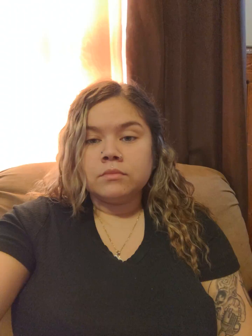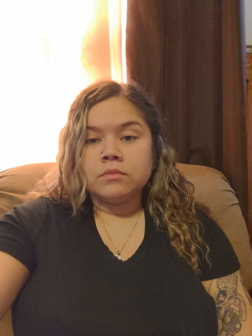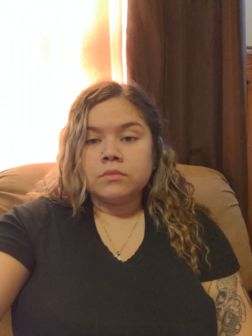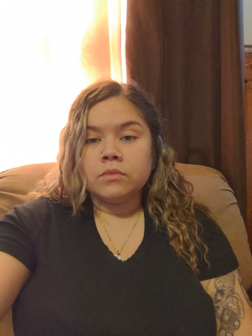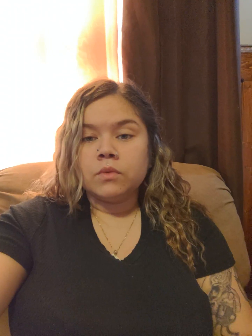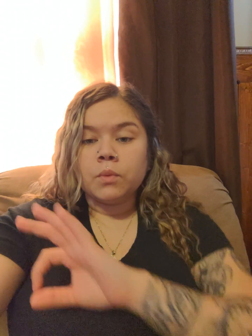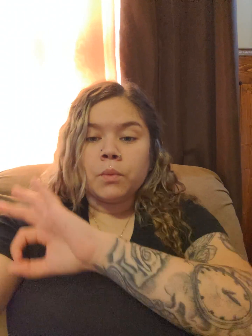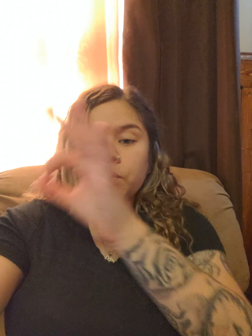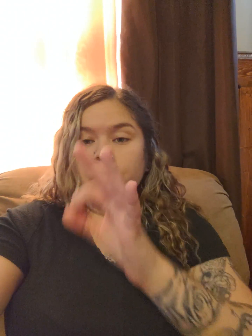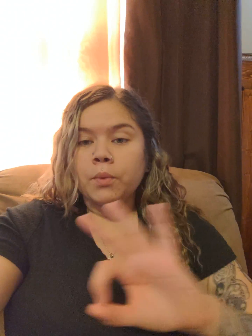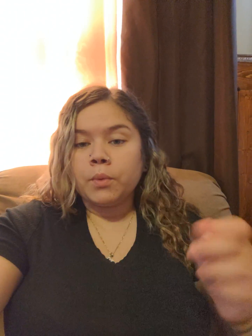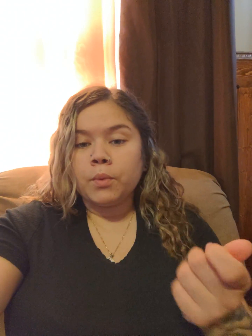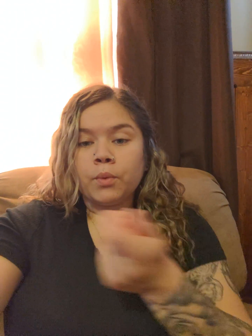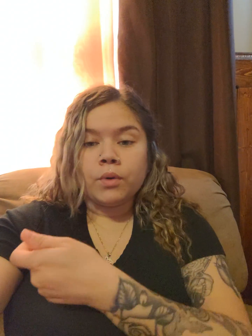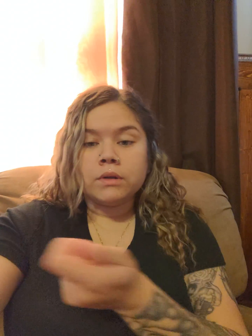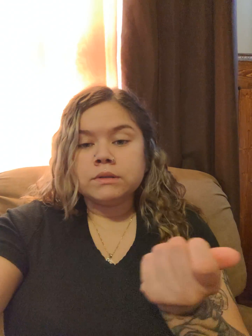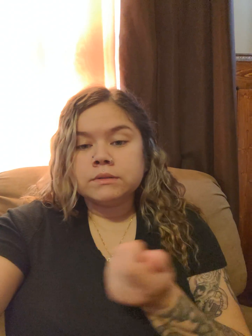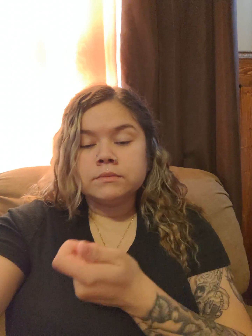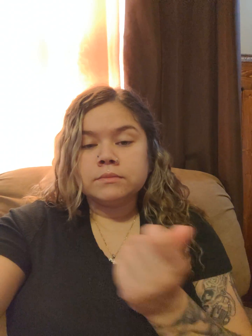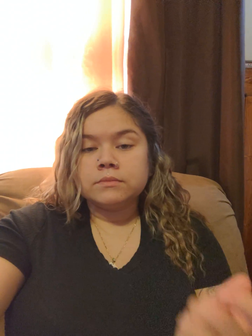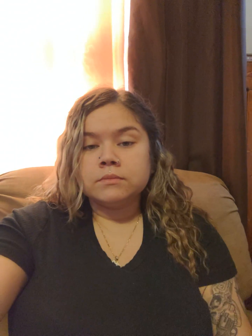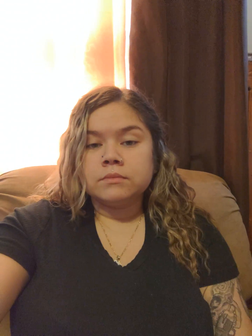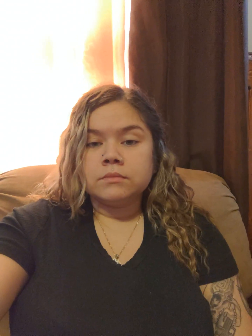hose